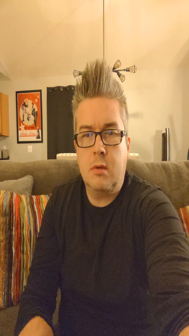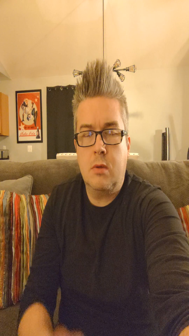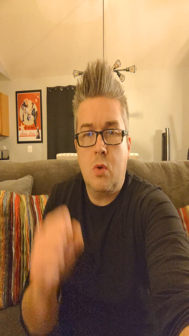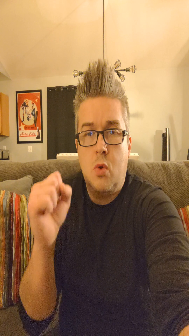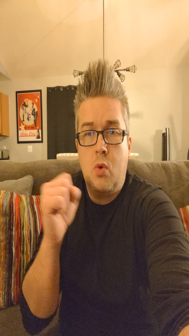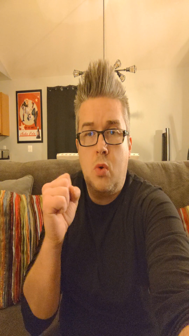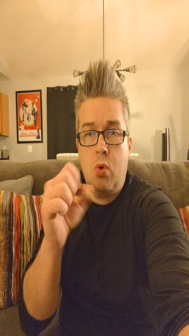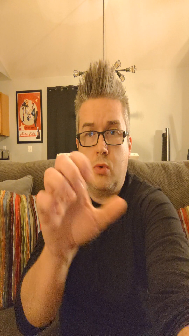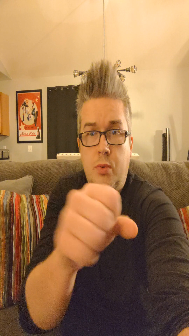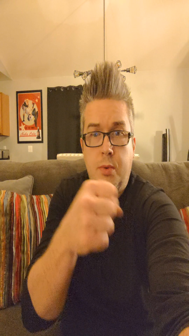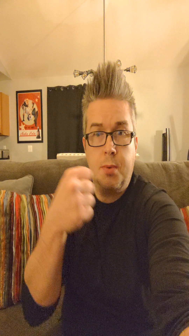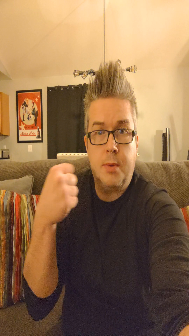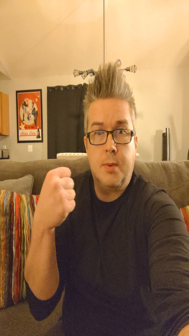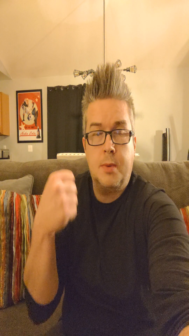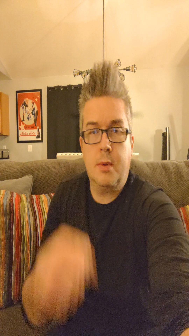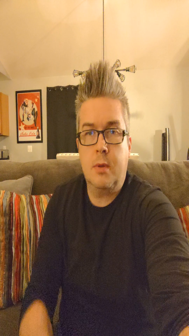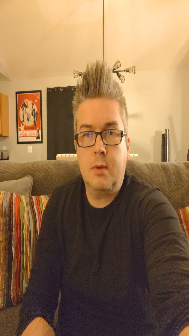refrigerator